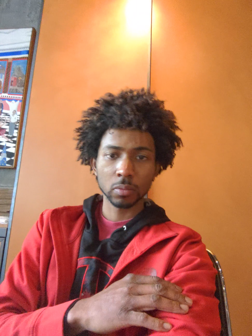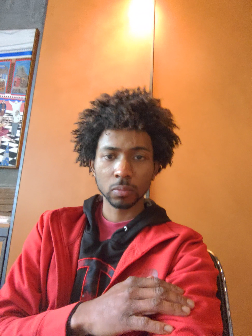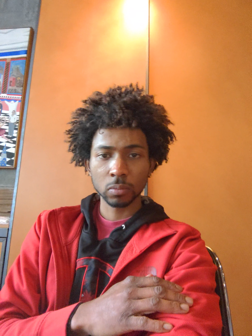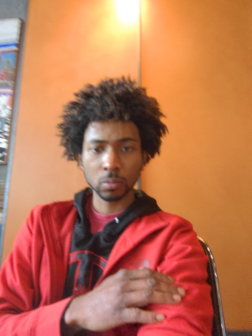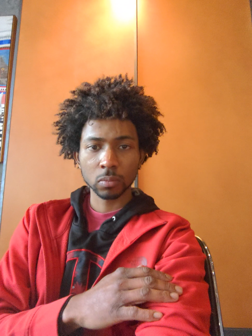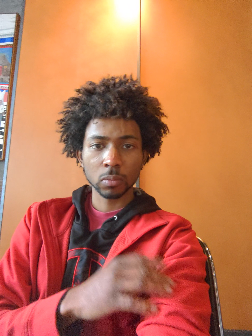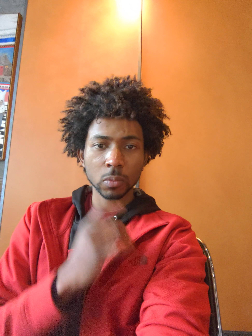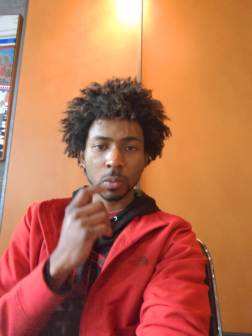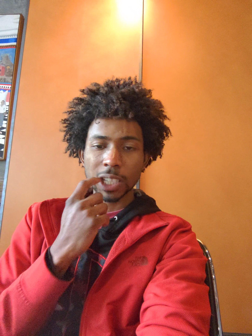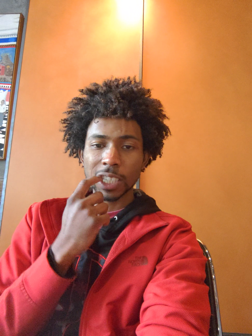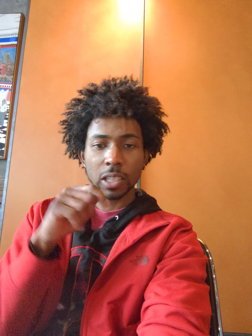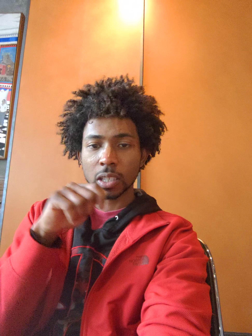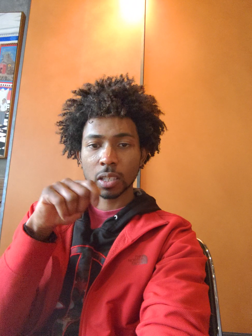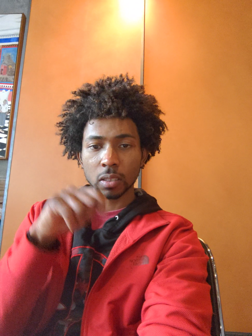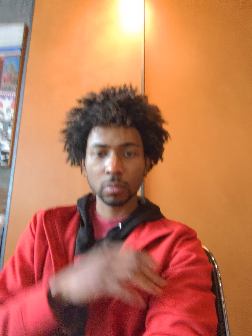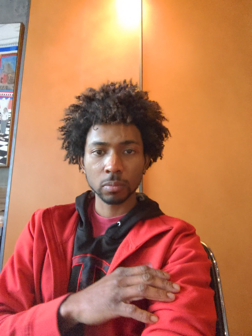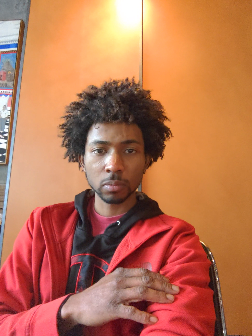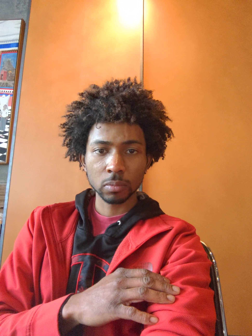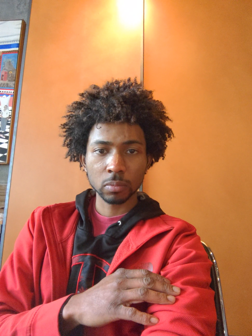toothbrush